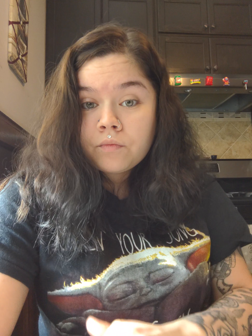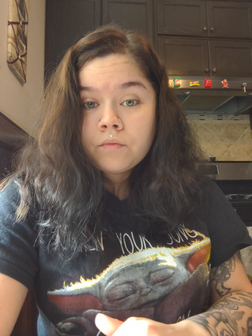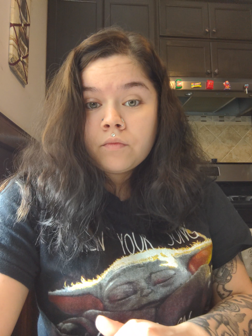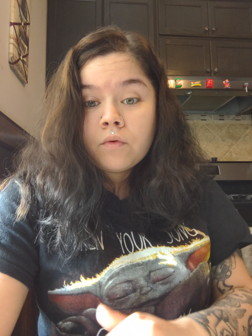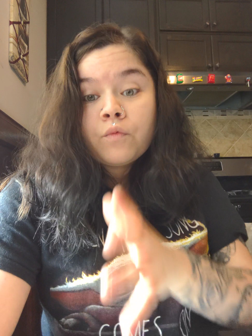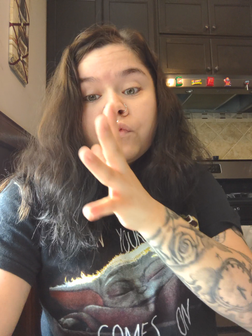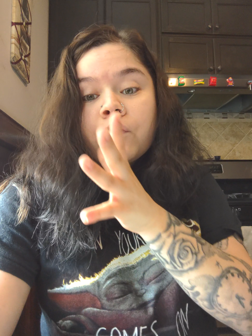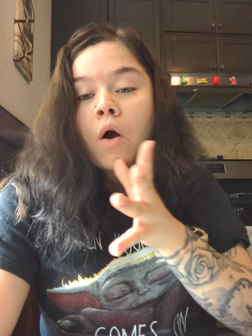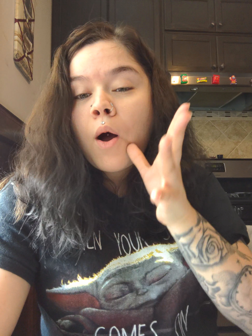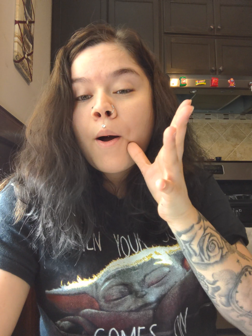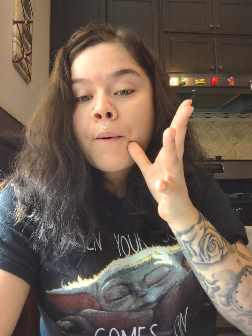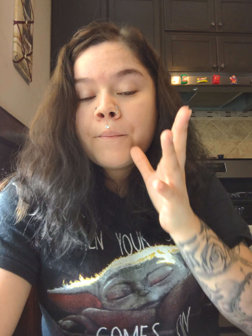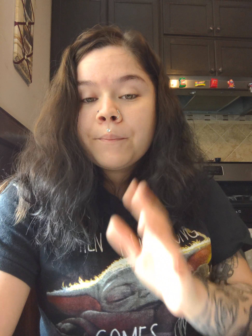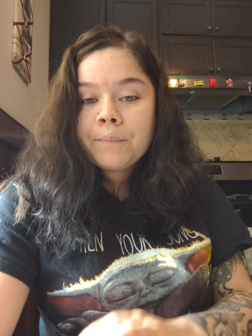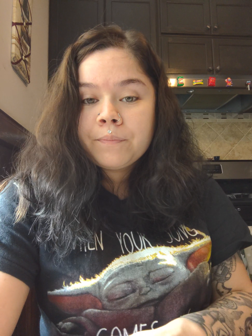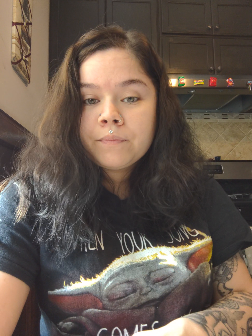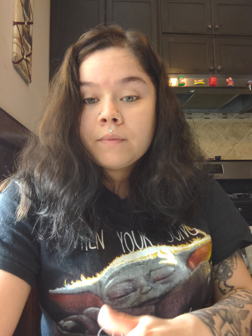farm